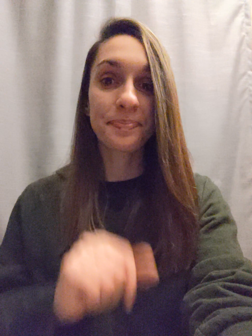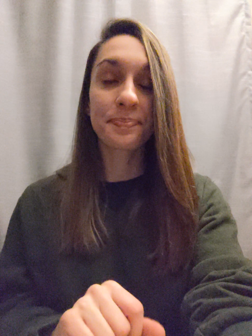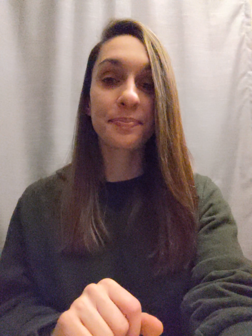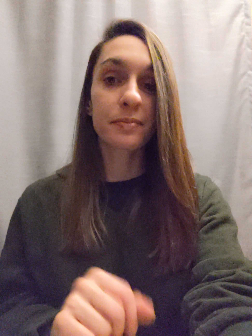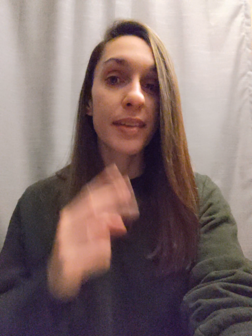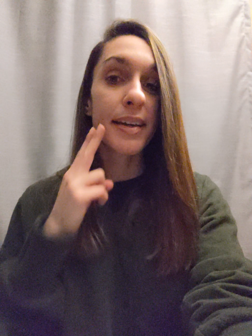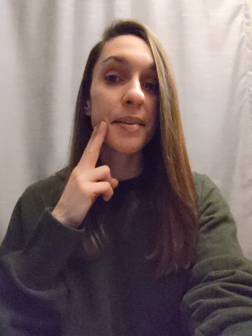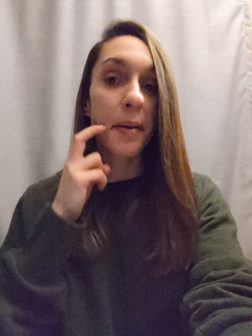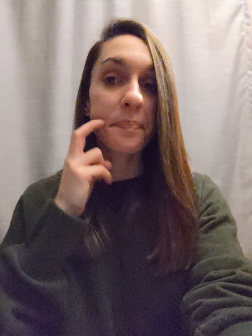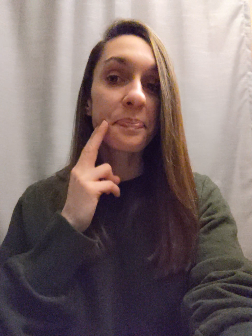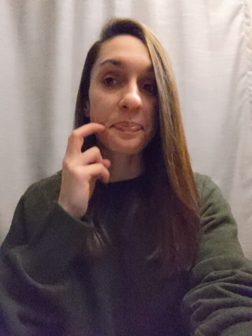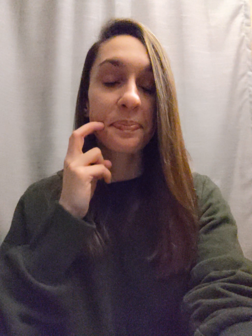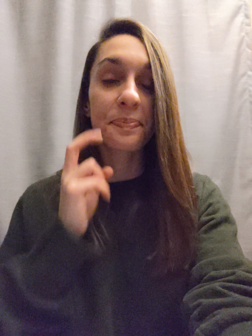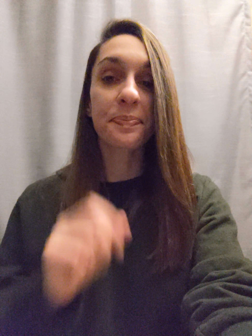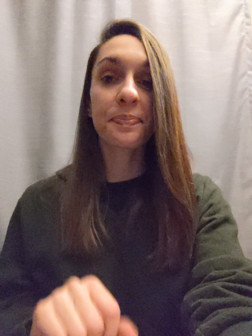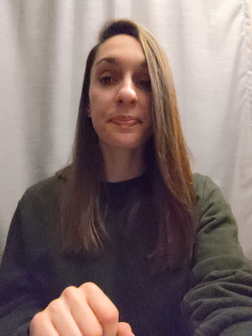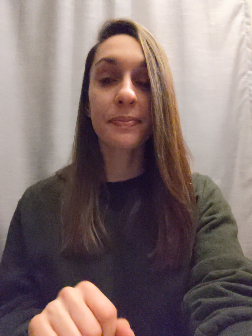gum